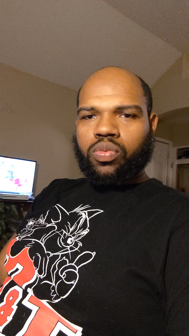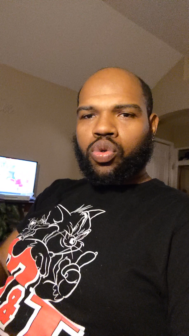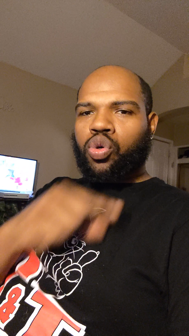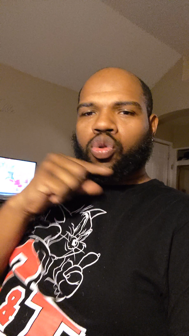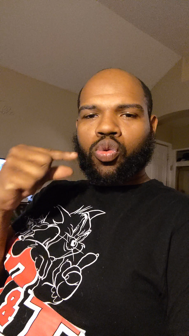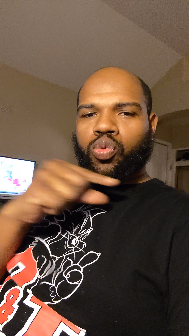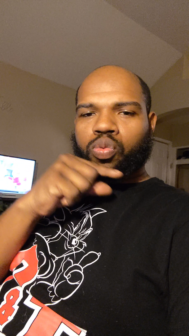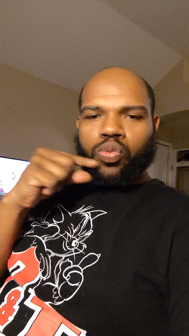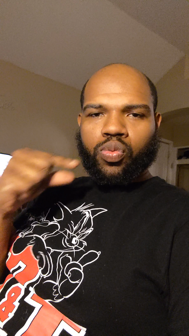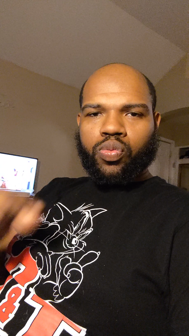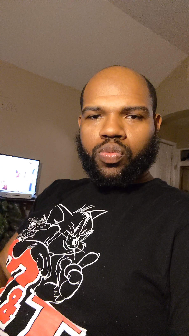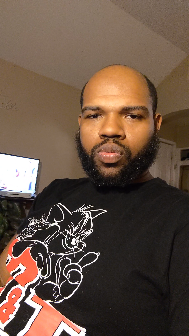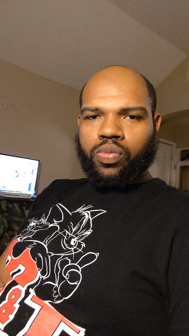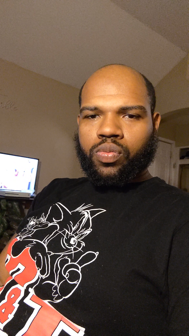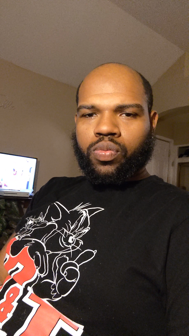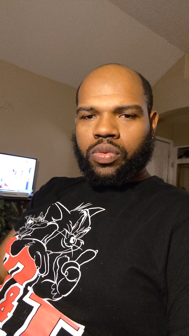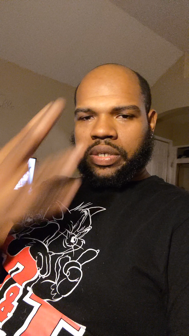glue